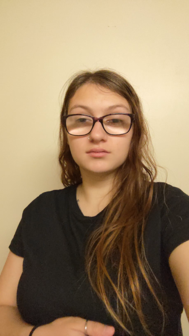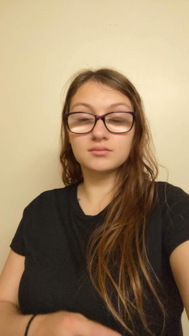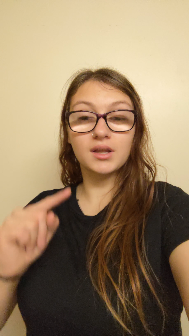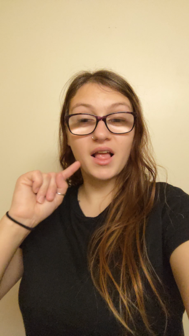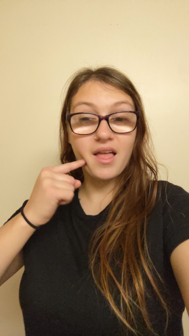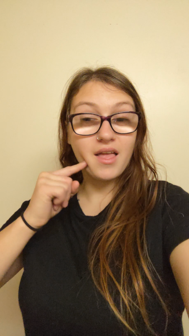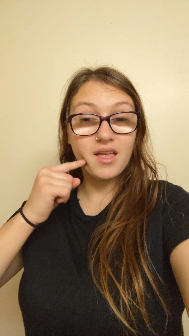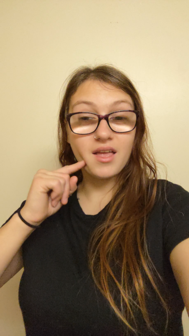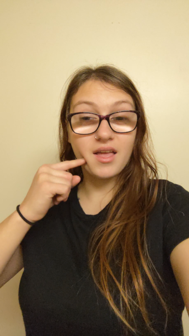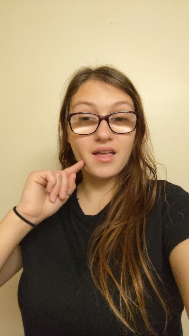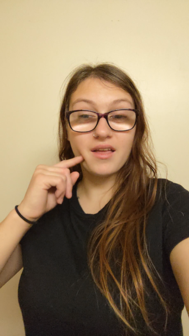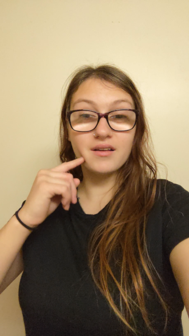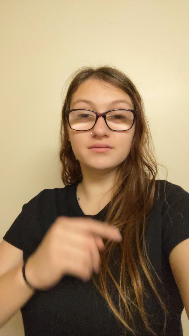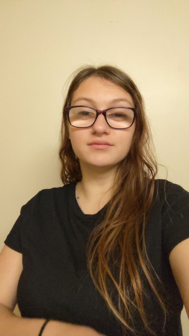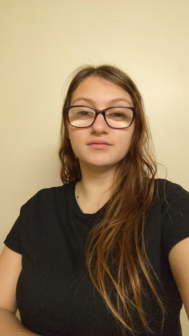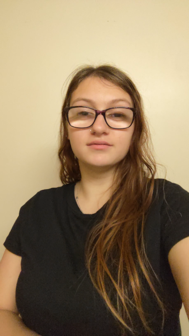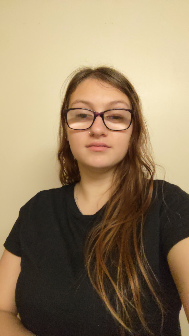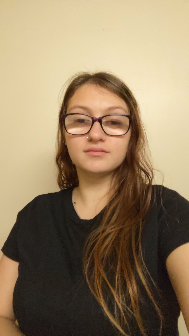candy